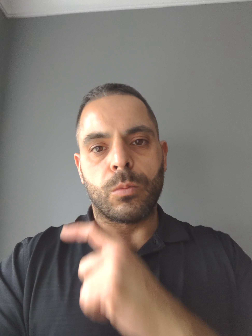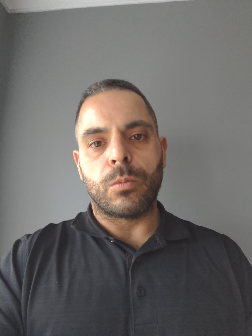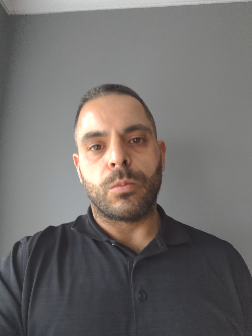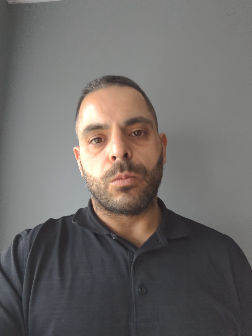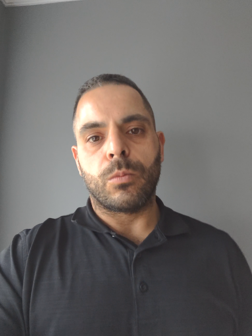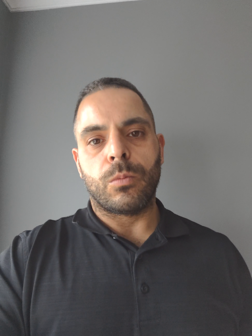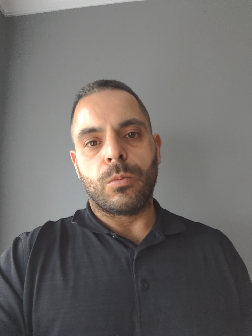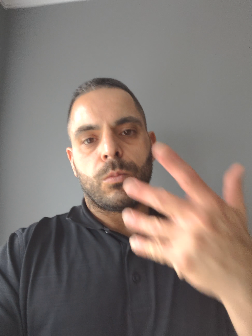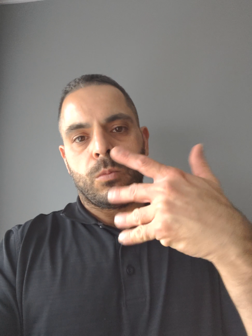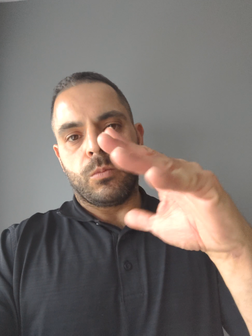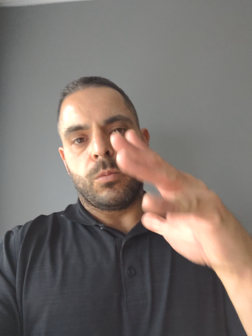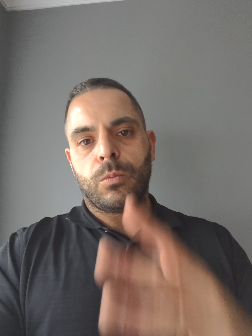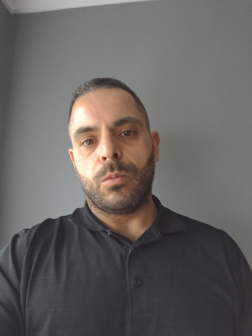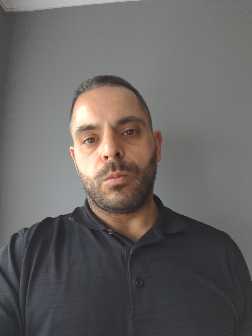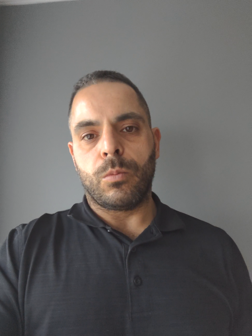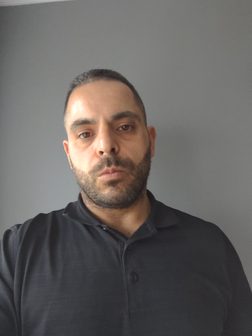finish